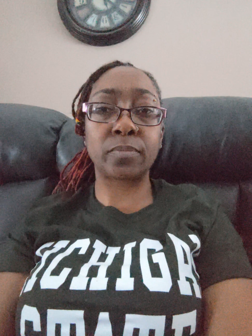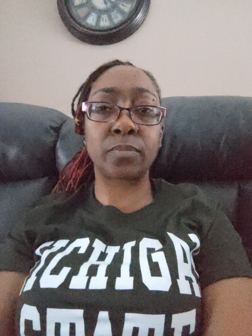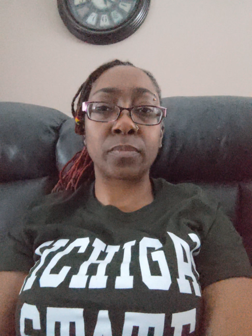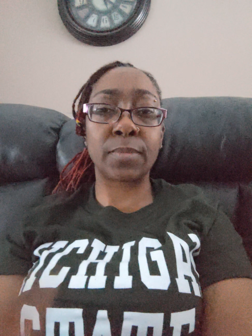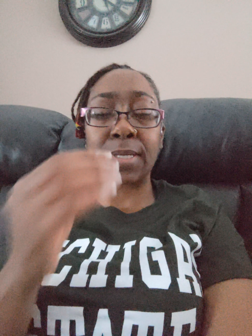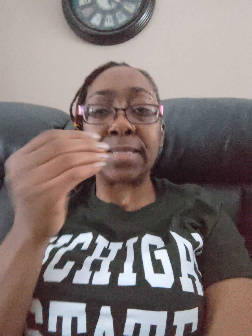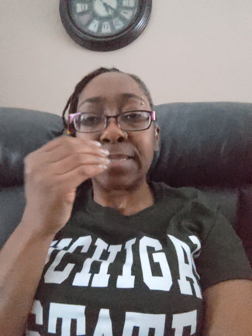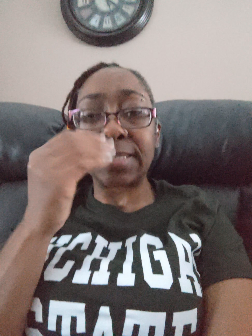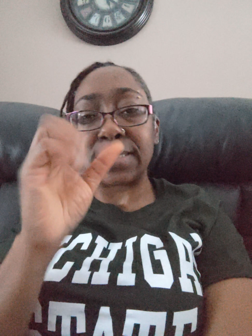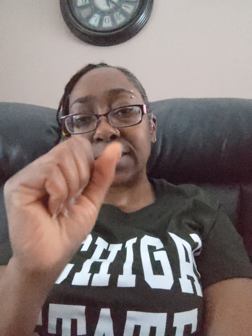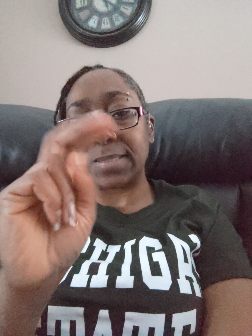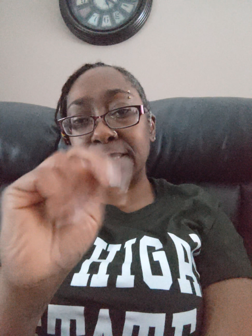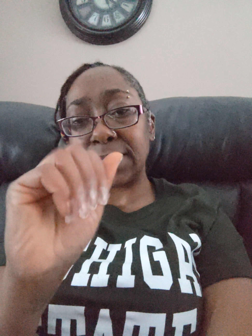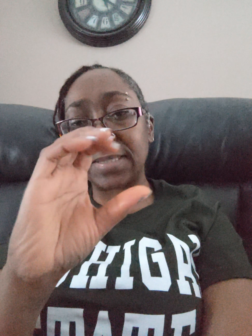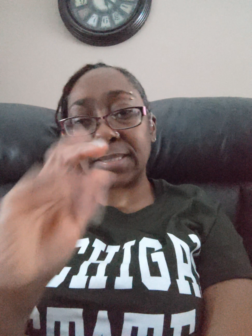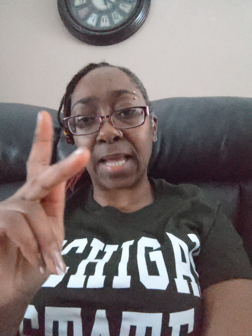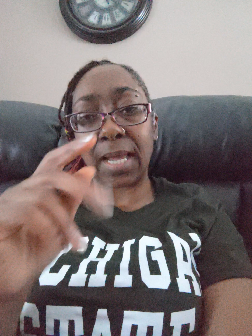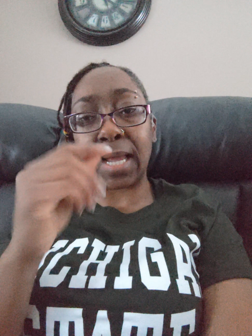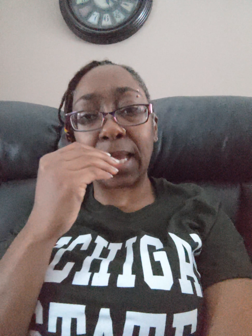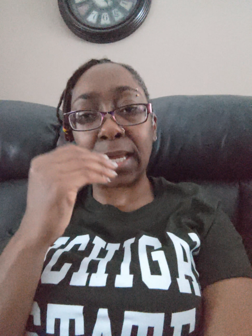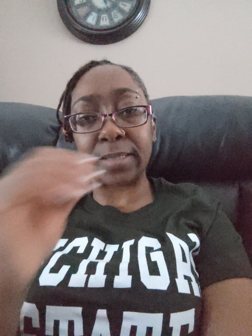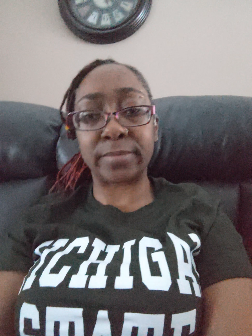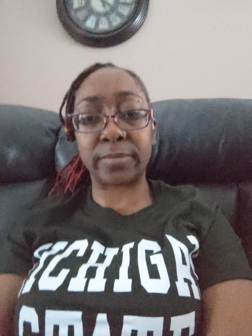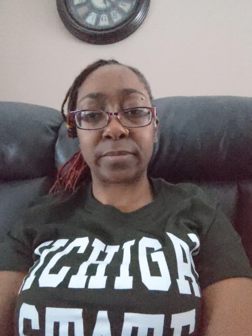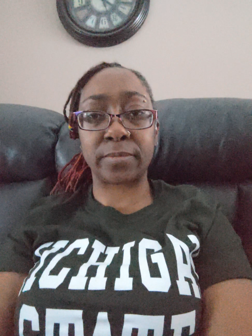snack